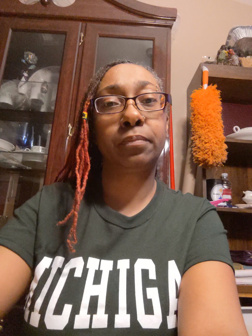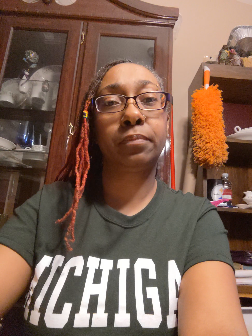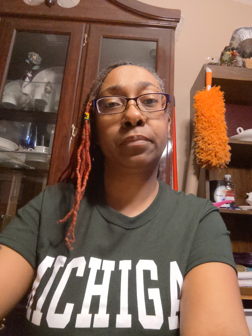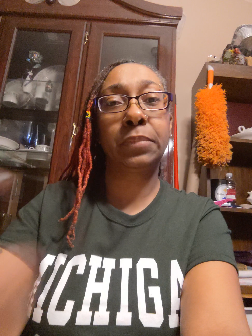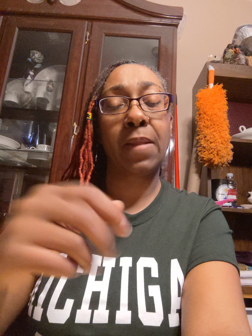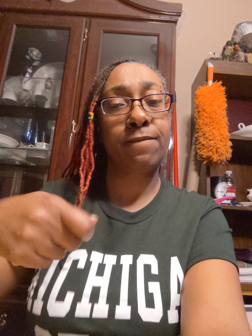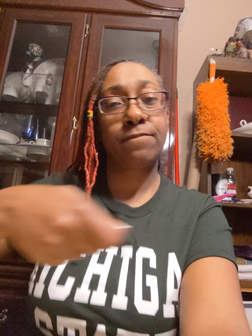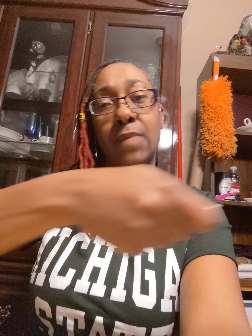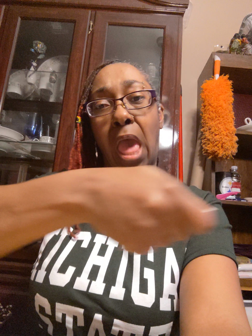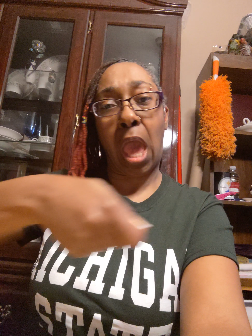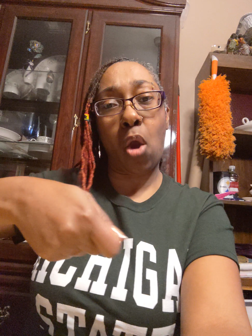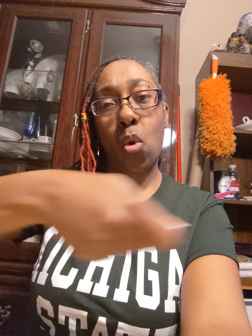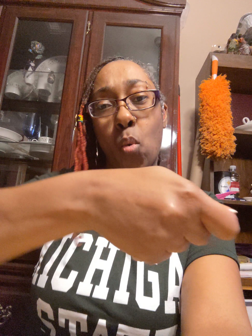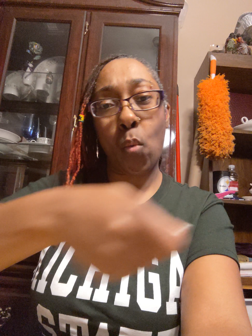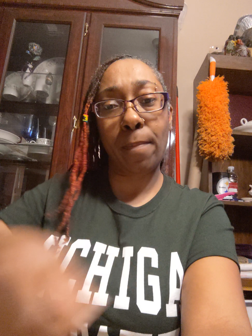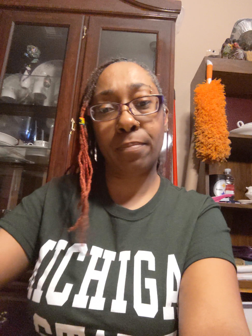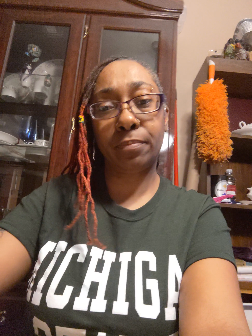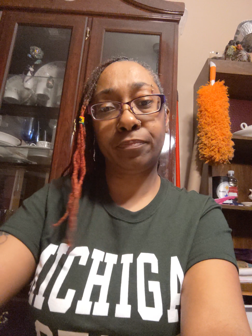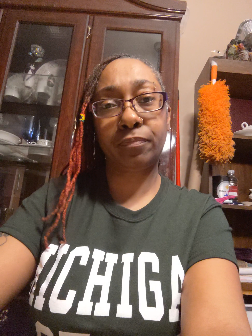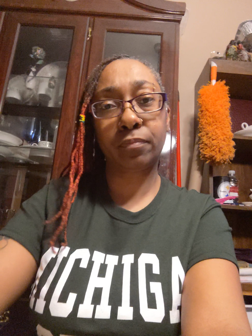vacuum